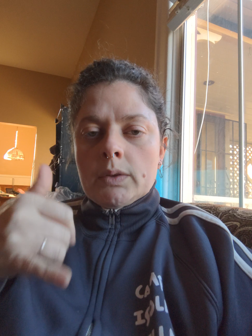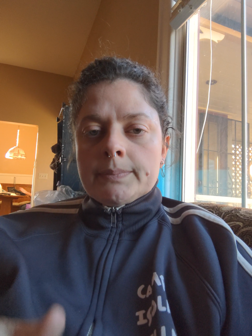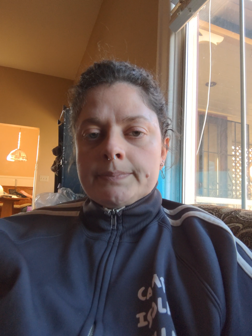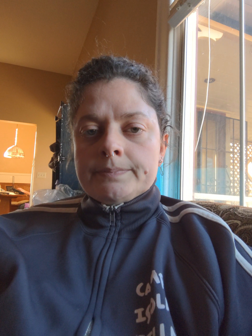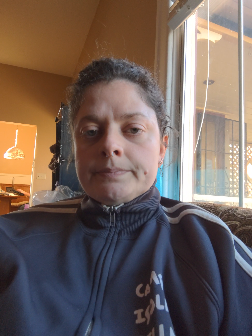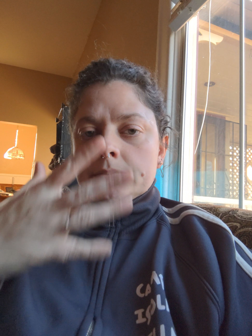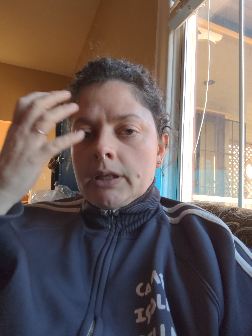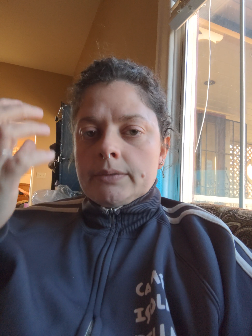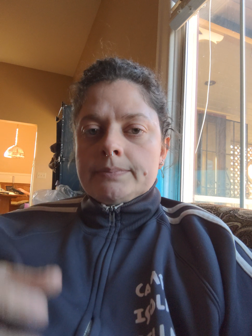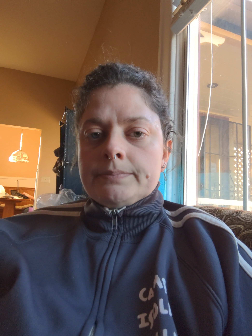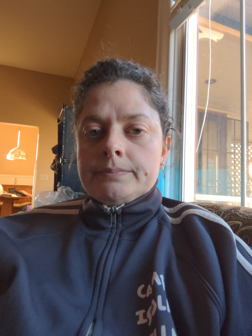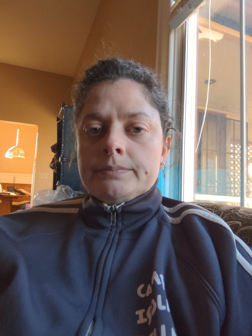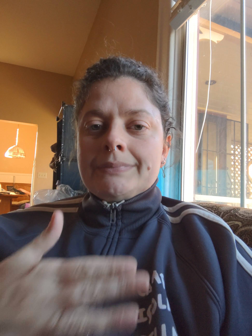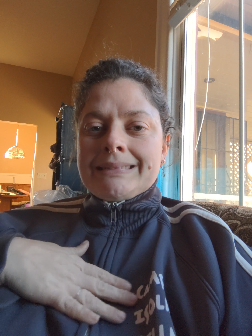mad